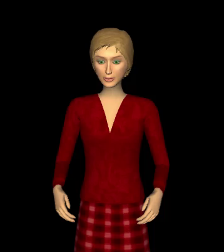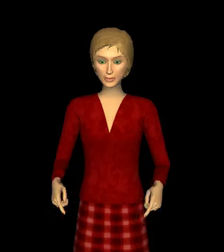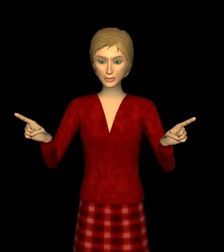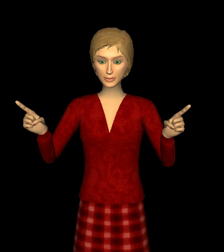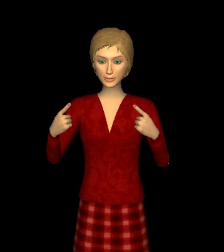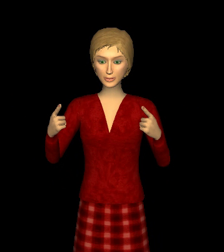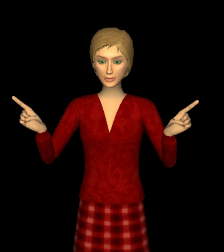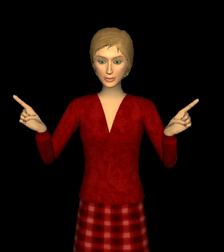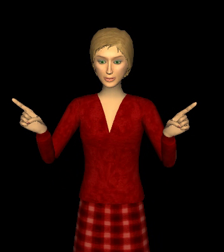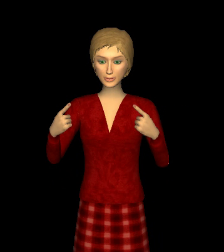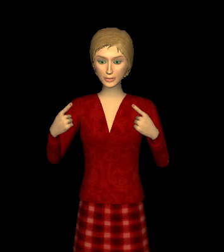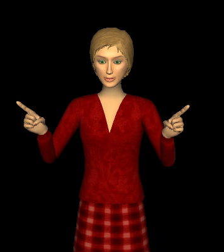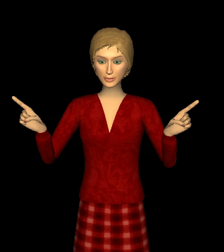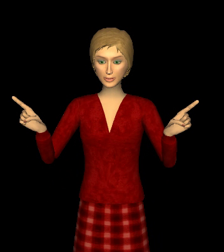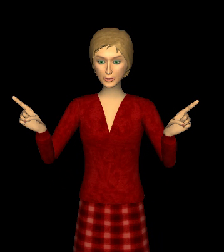موسيقى